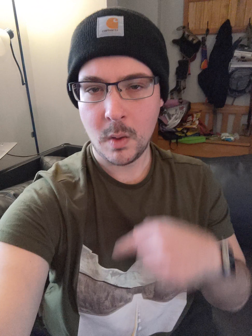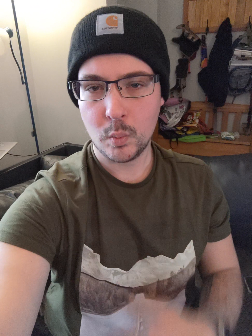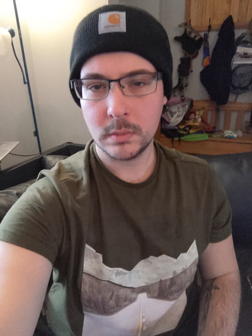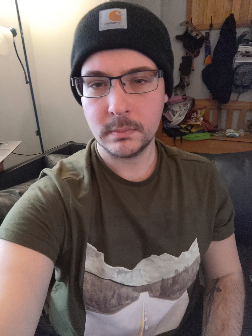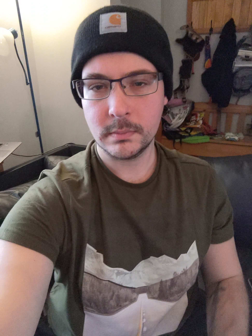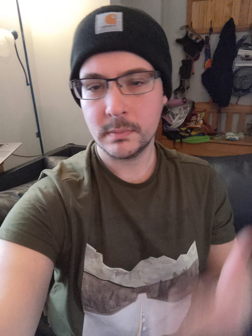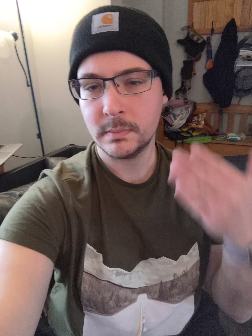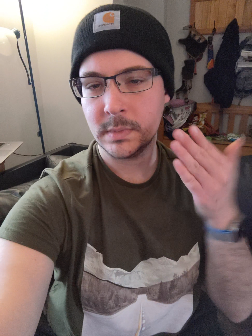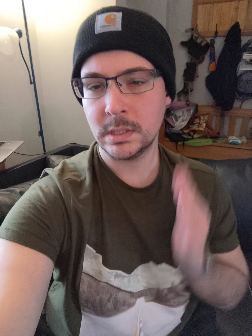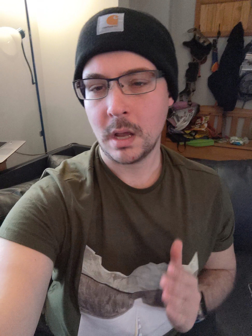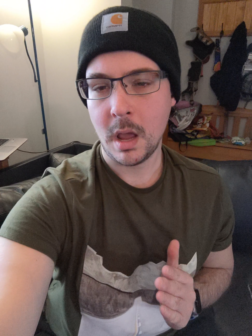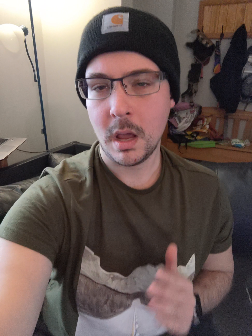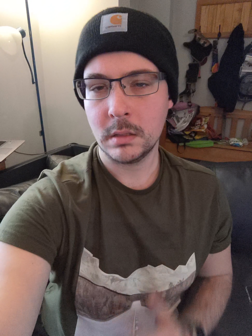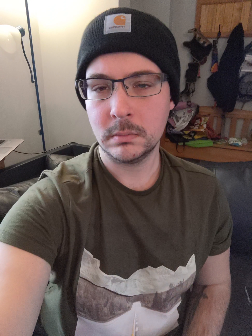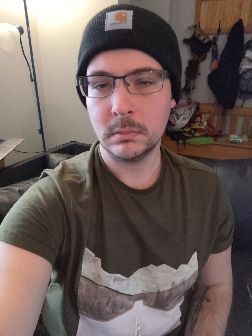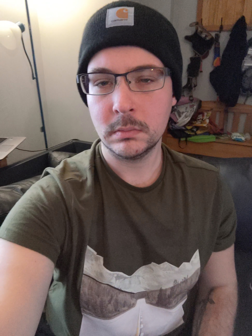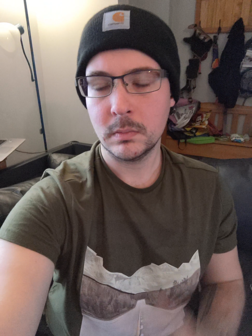beside